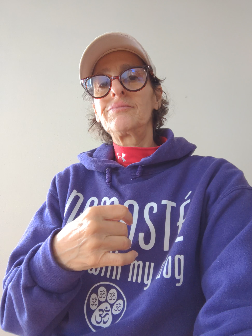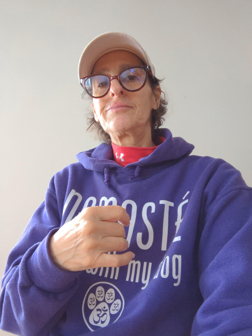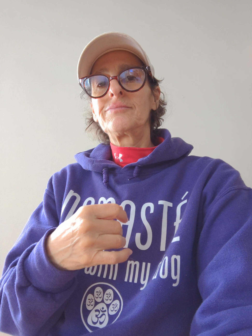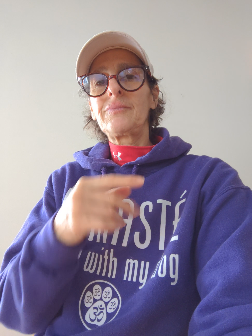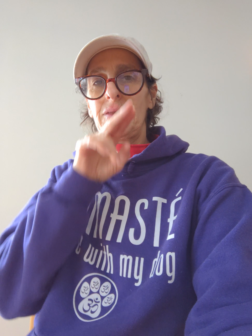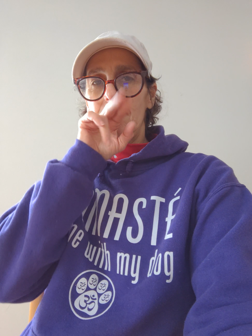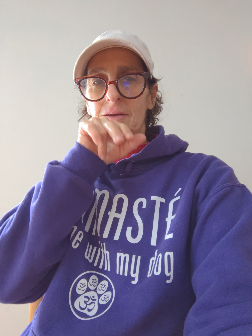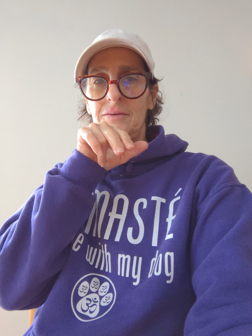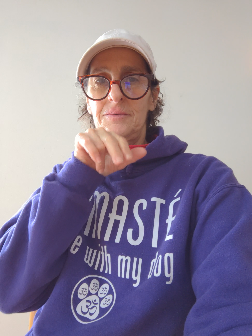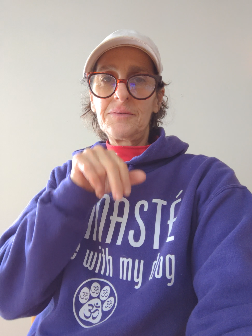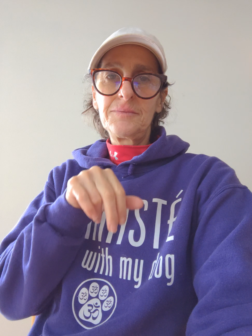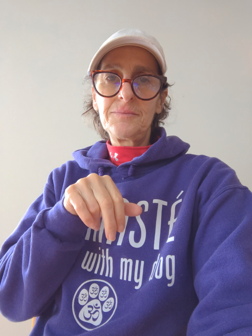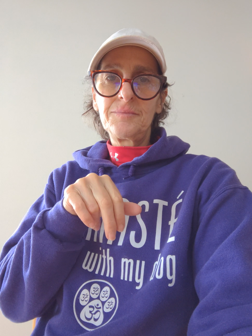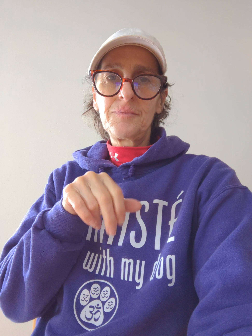tongue